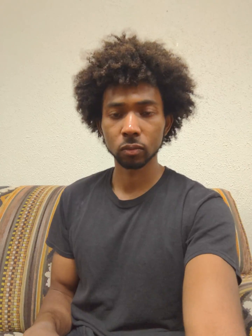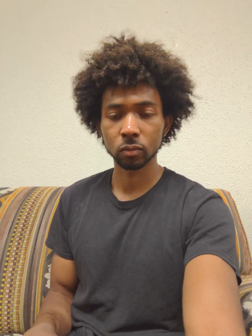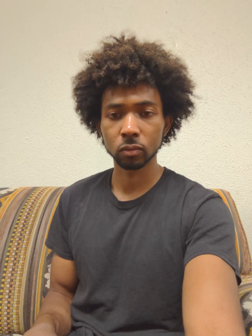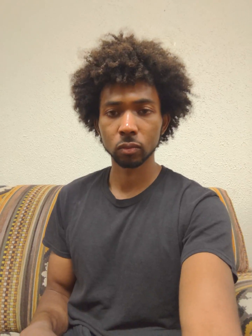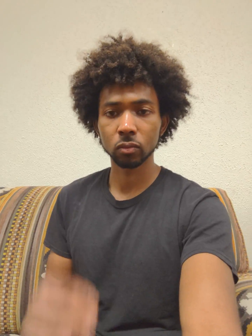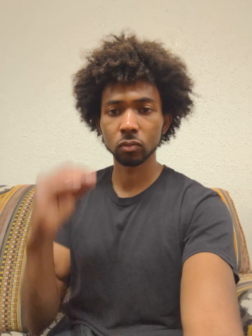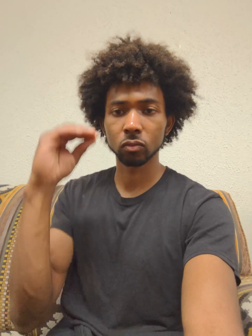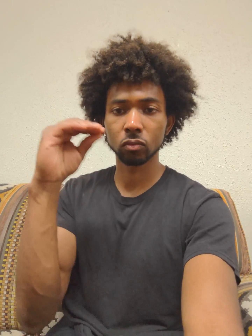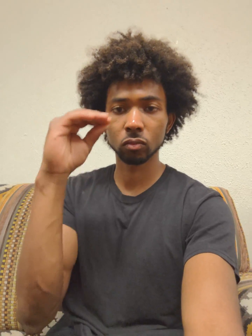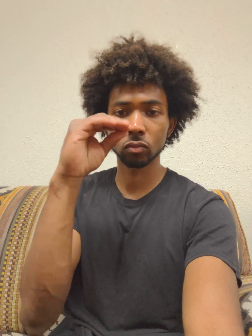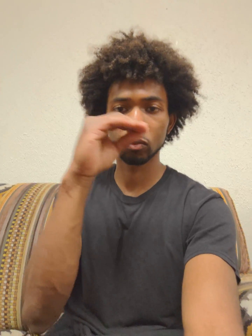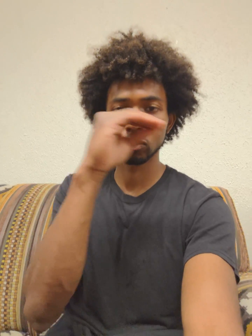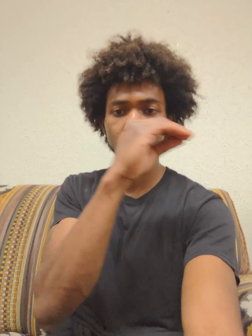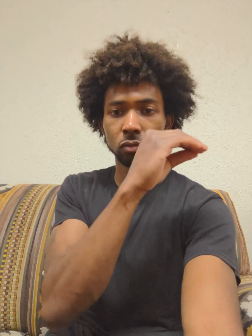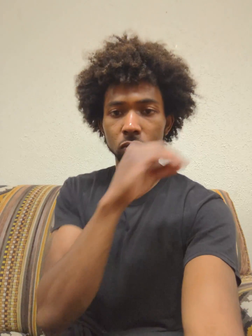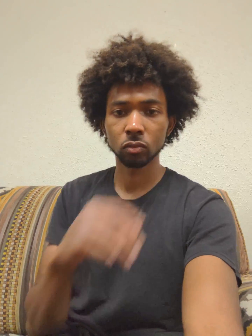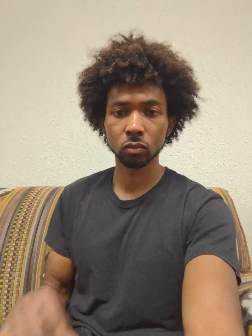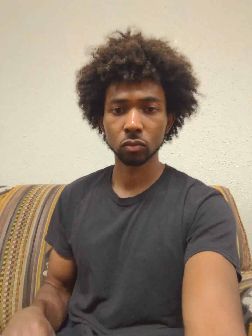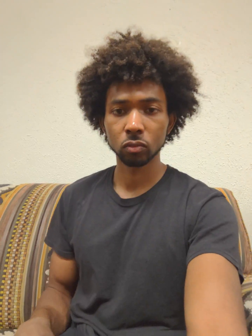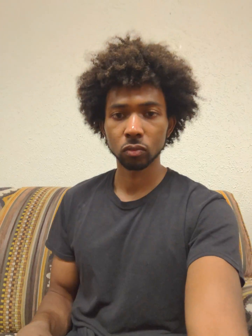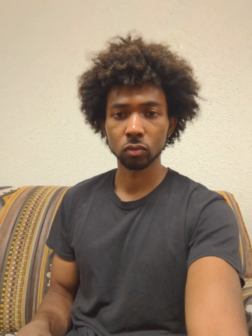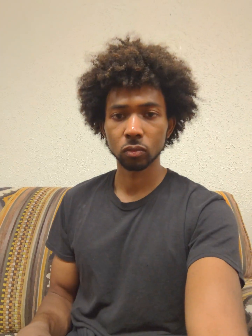dinosaur